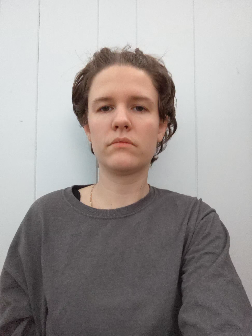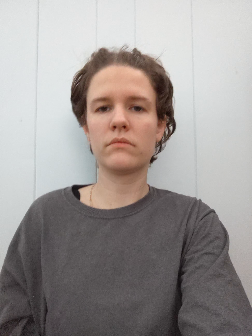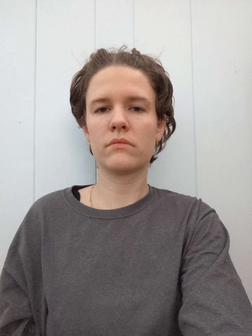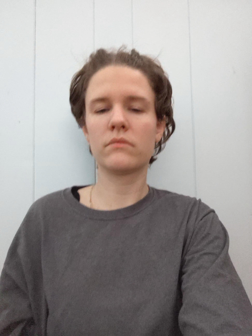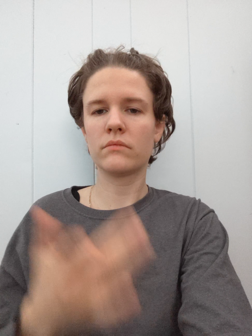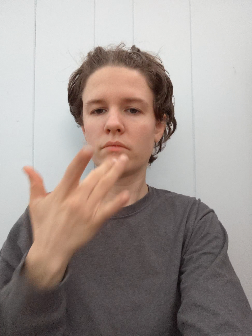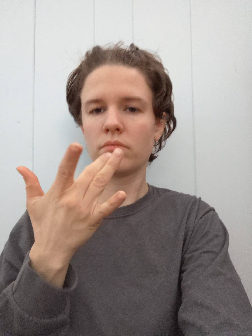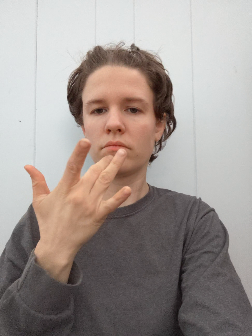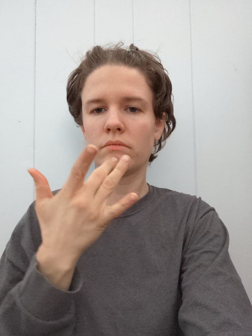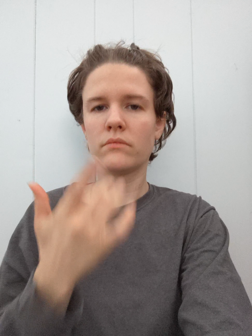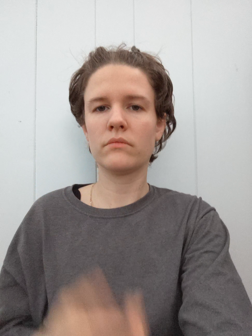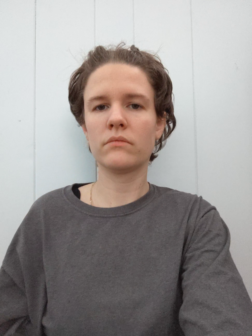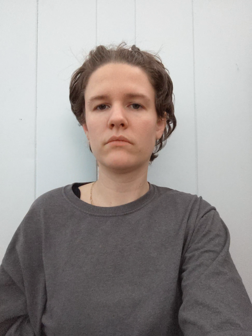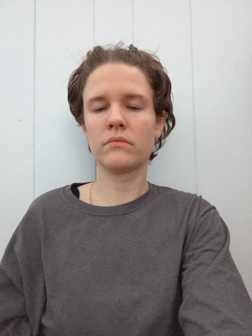taste